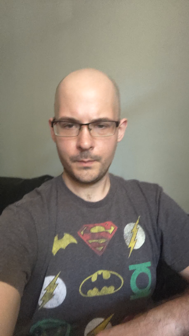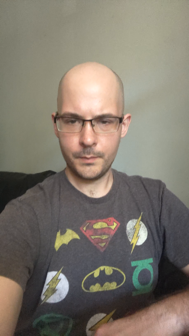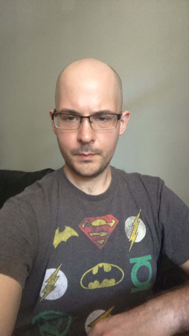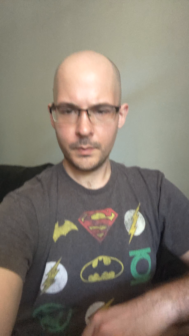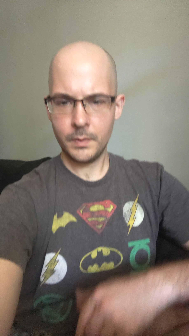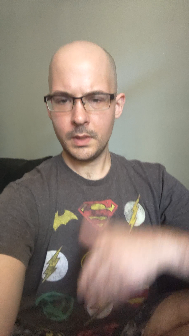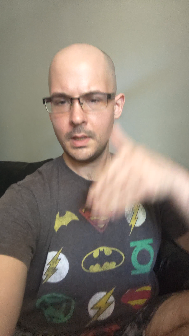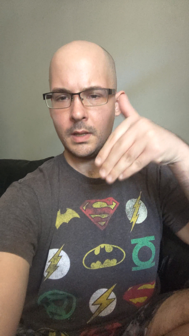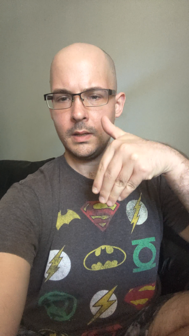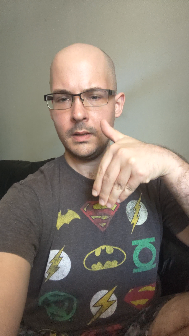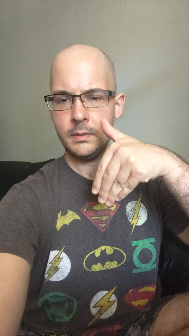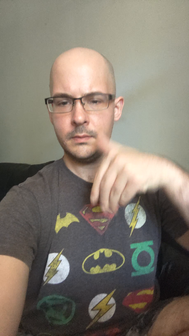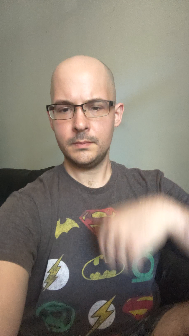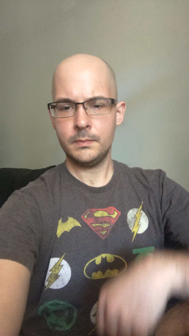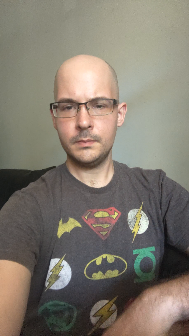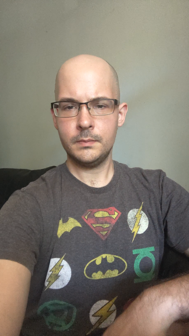night night